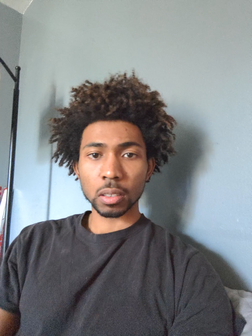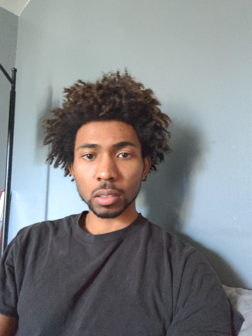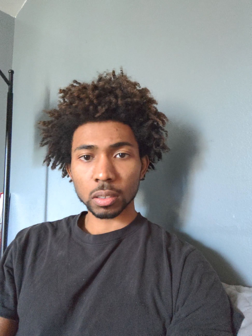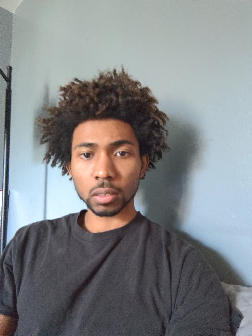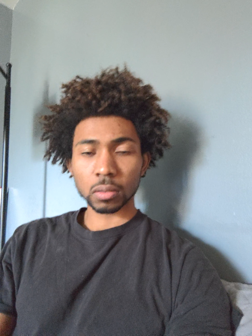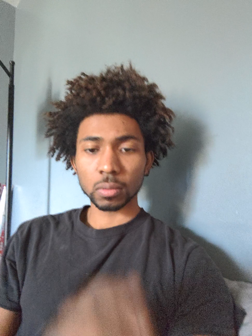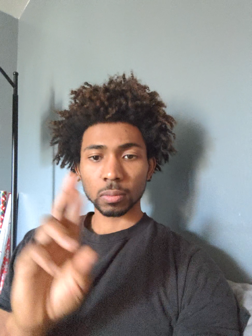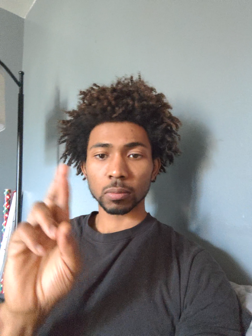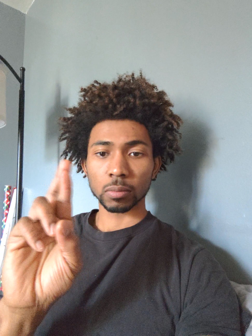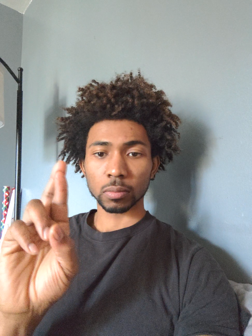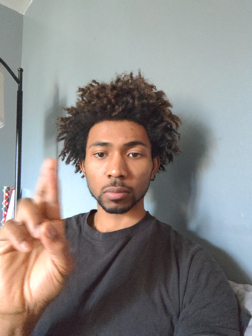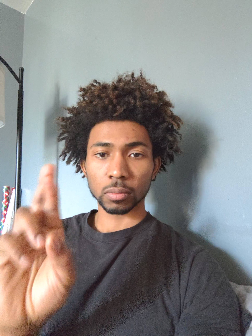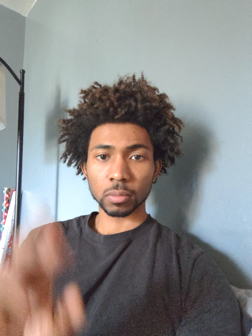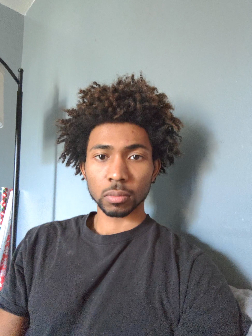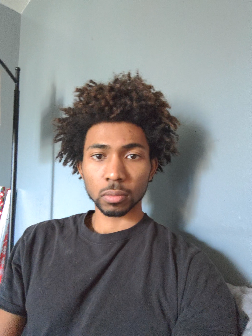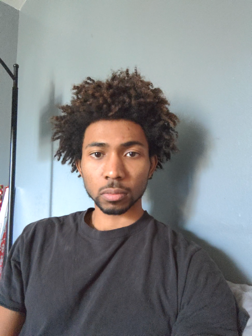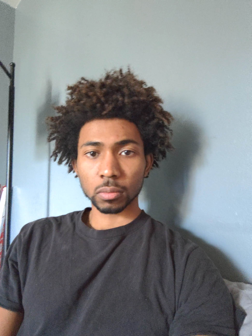refrigerator